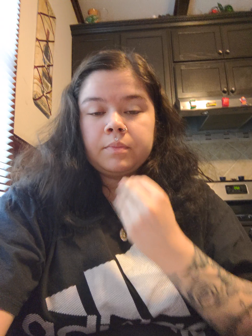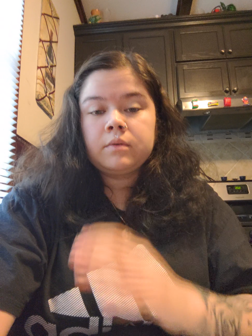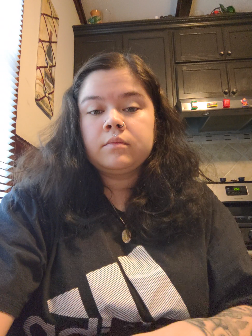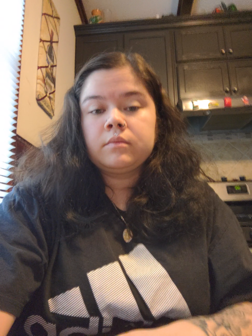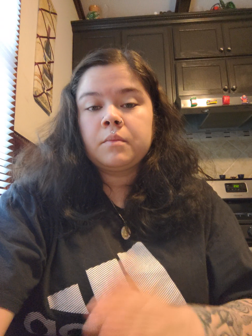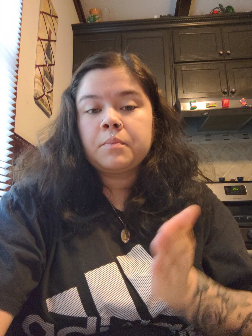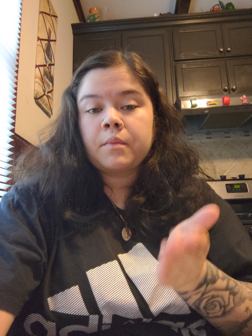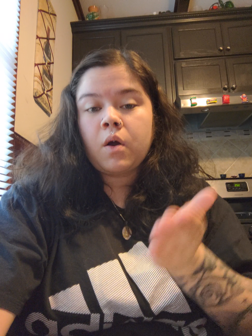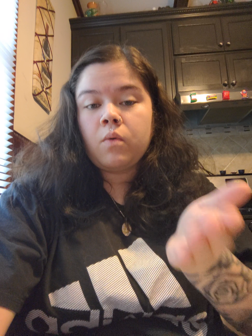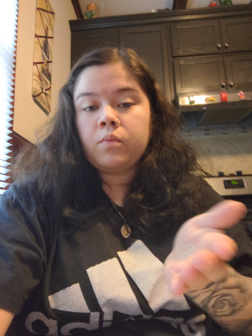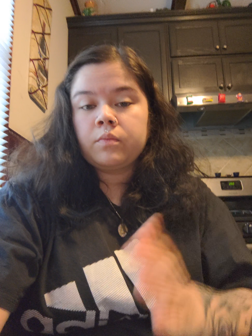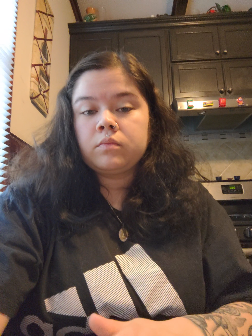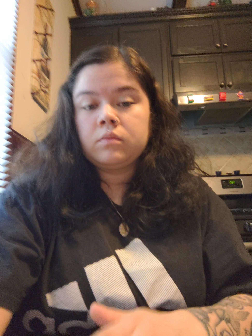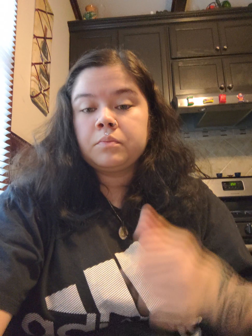boat